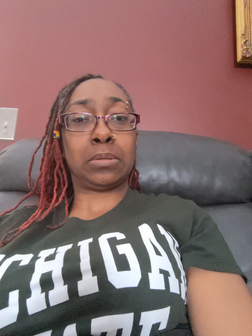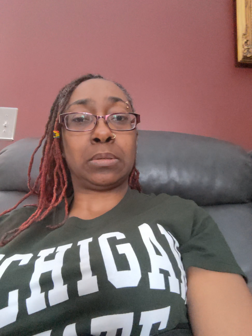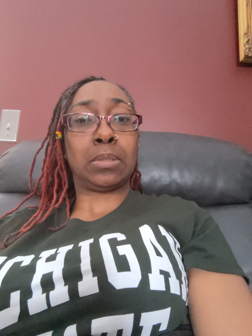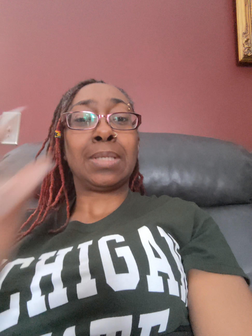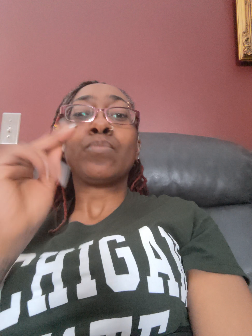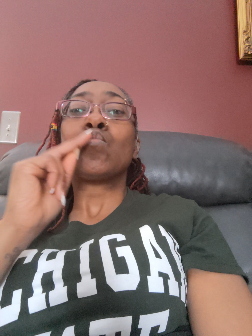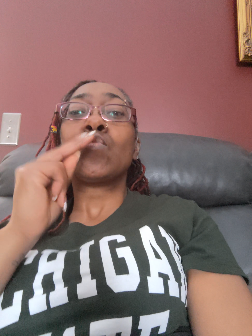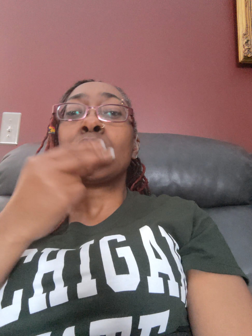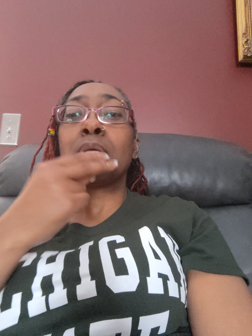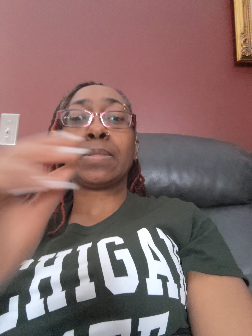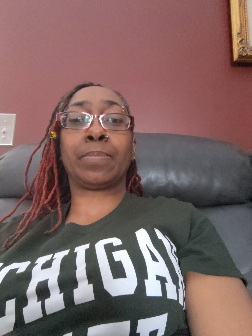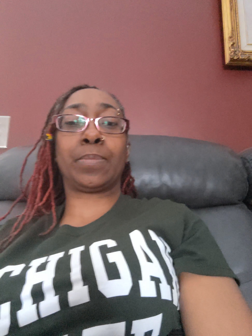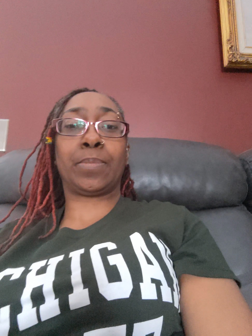kiss